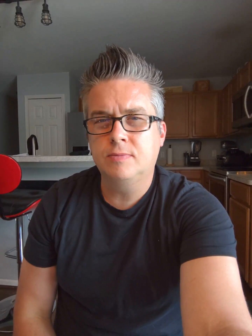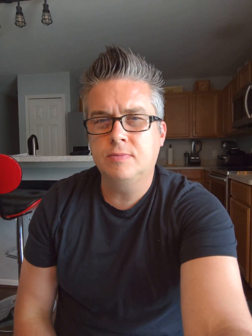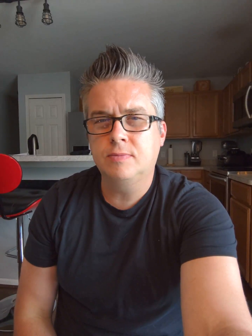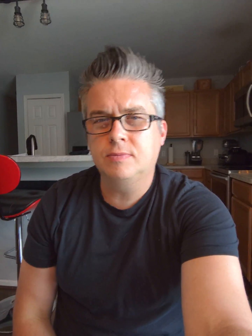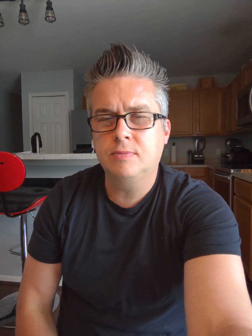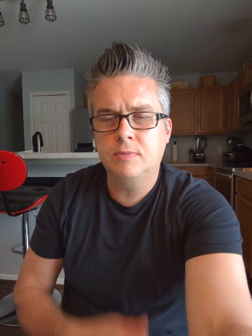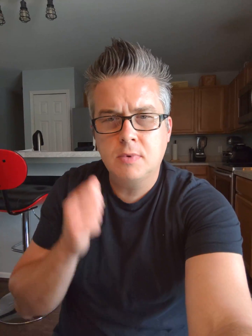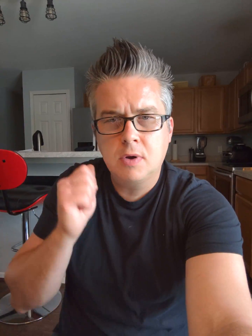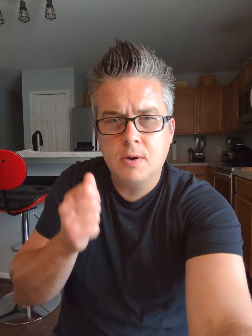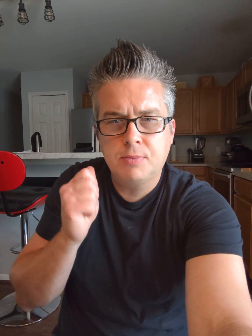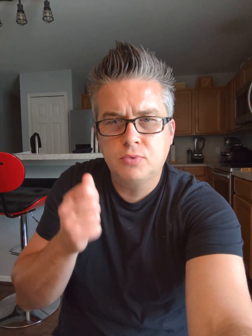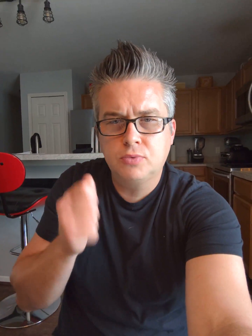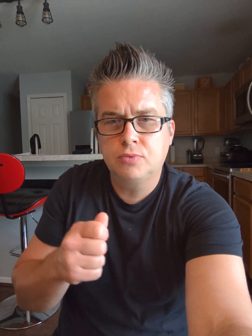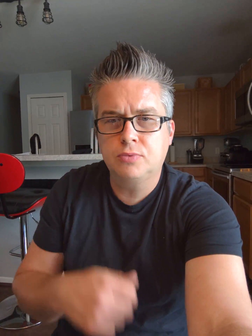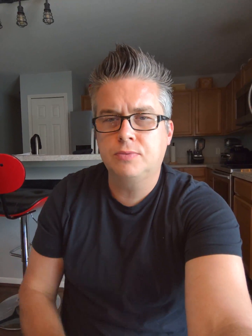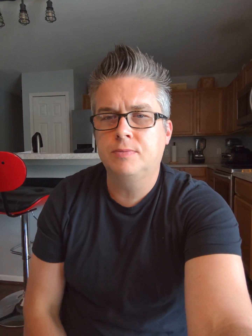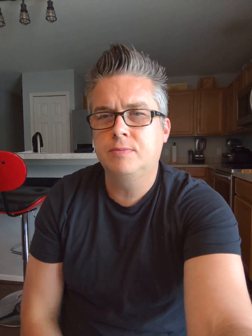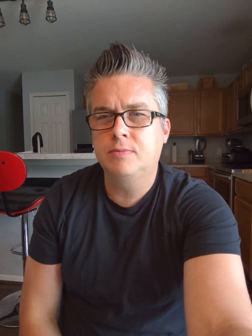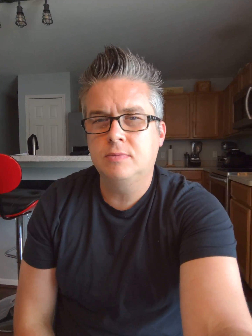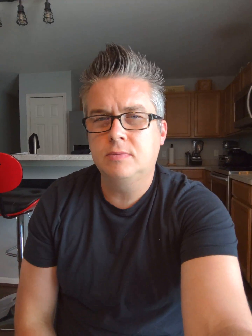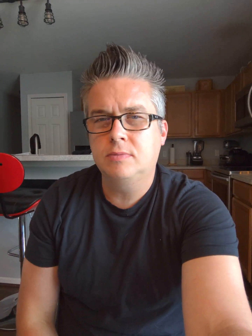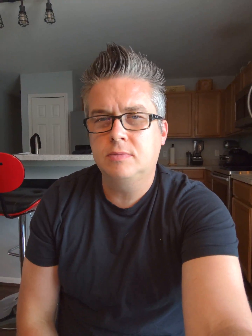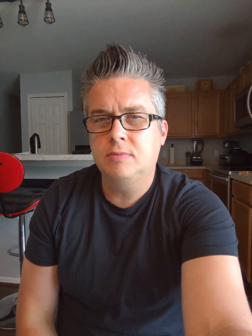hammer